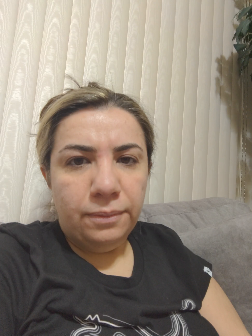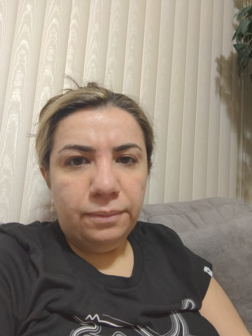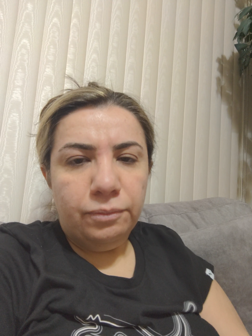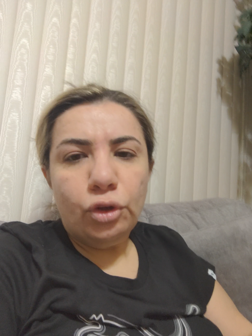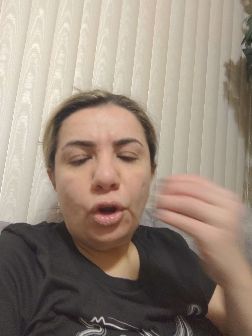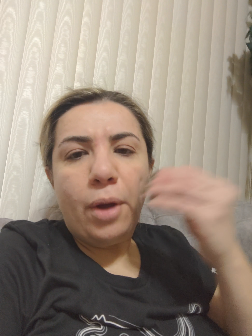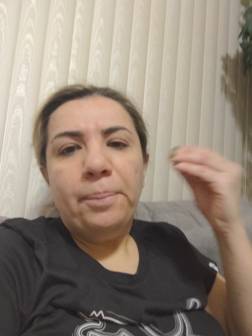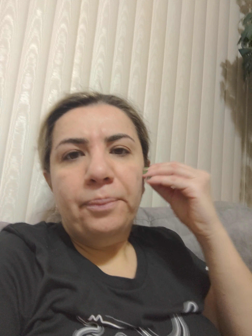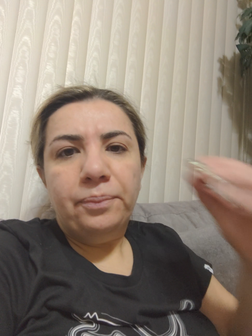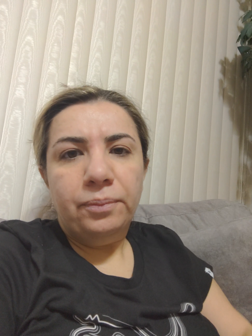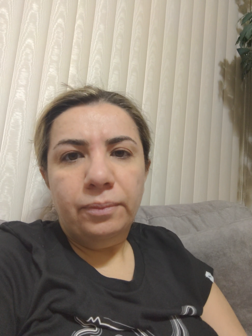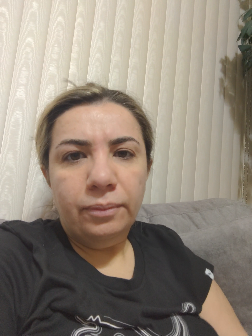home